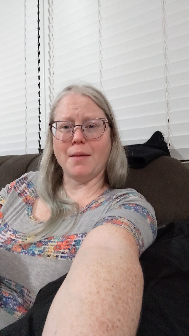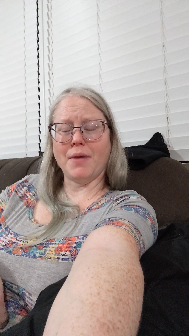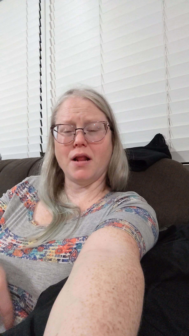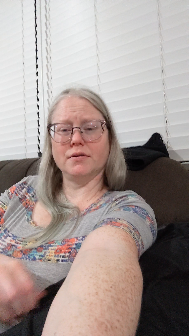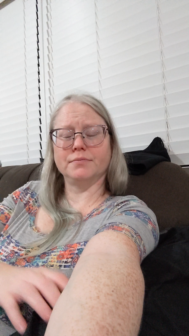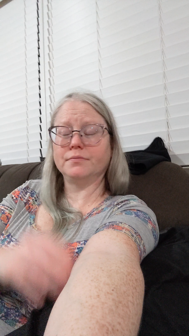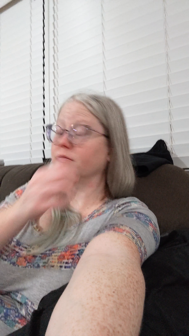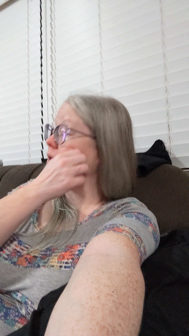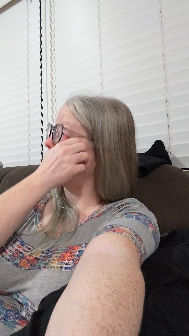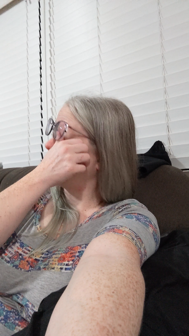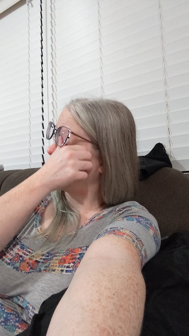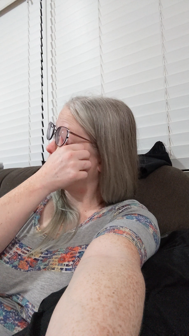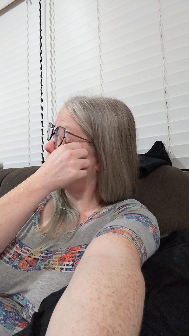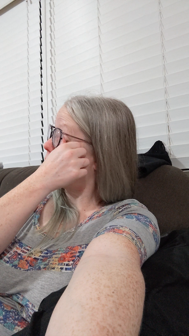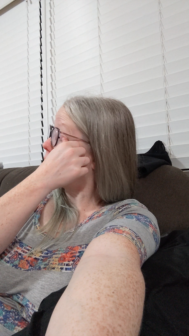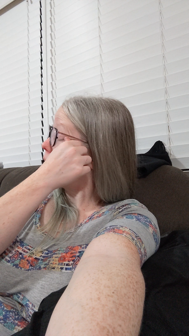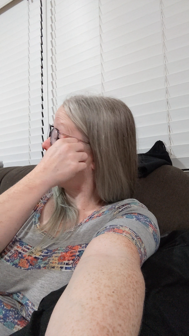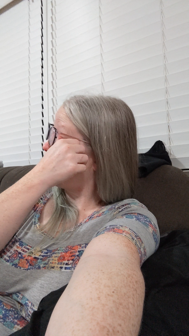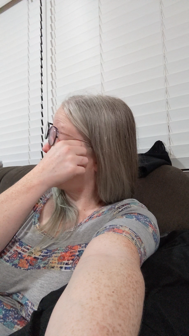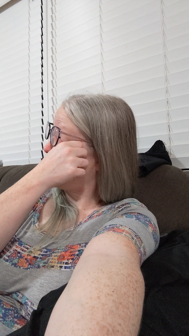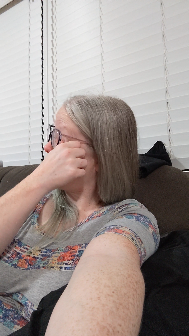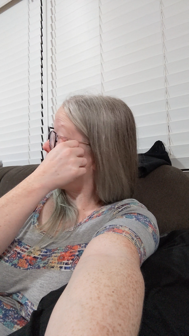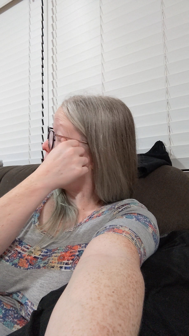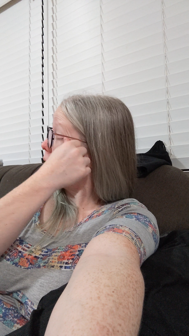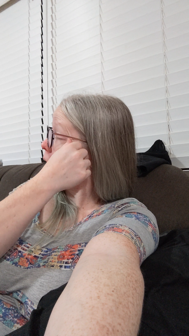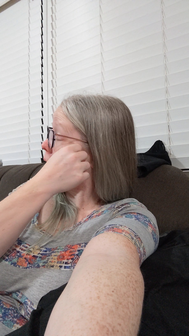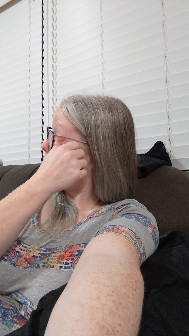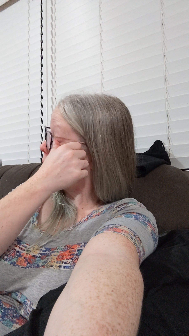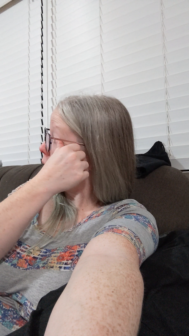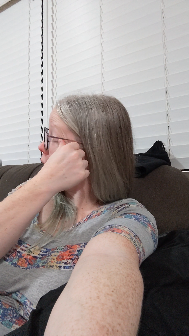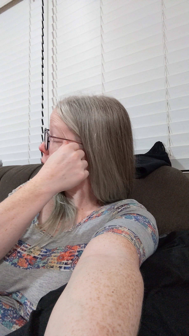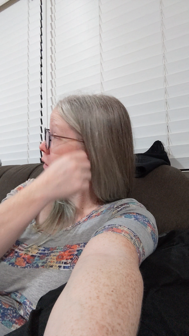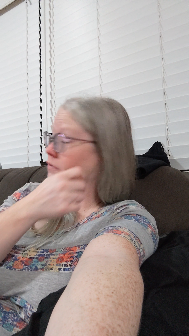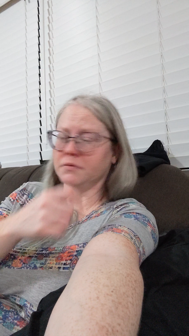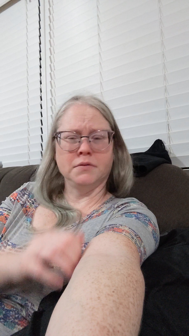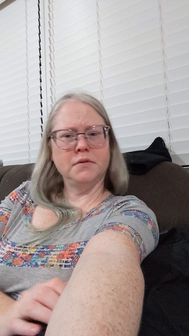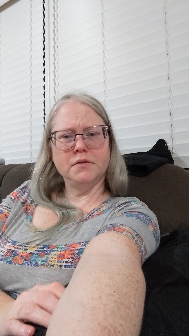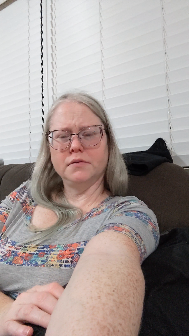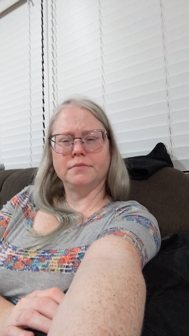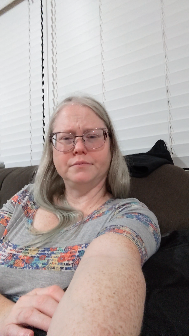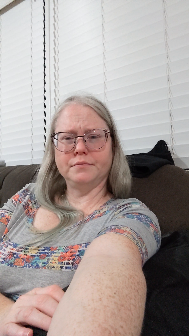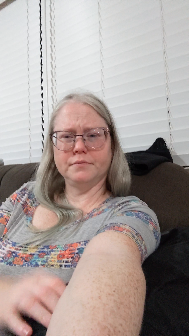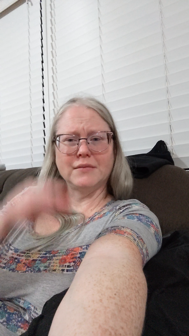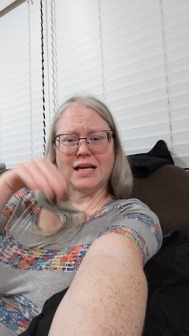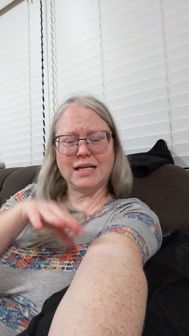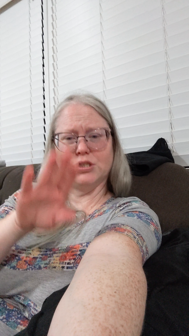enter